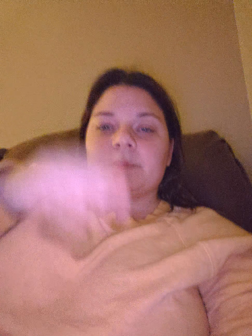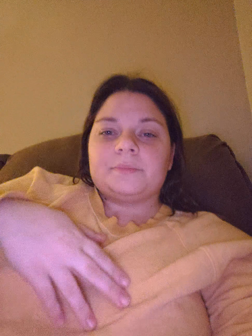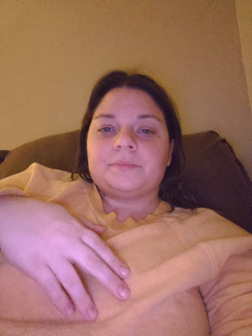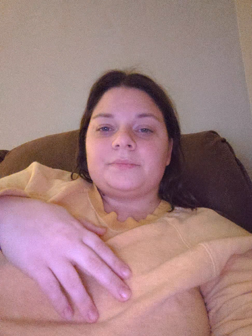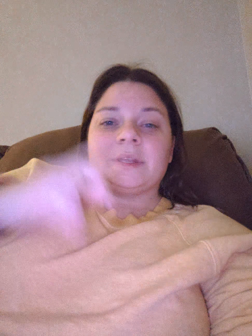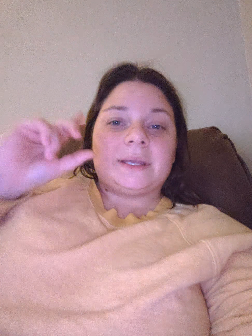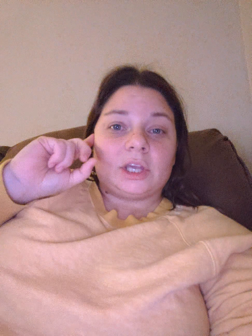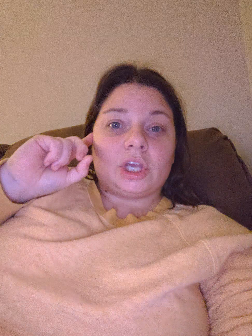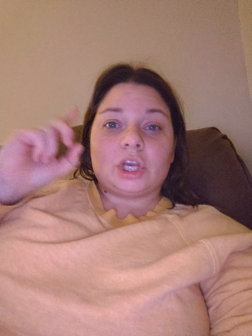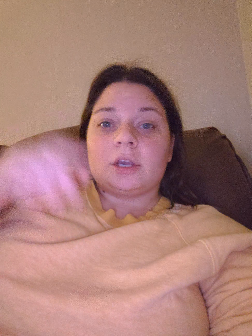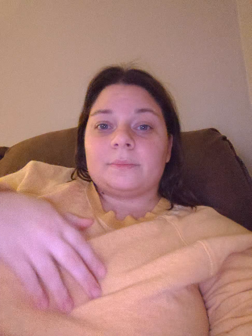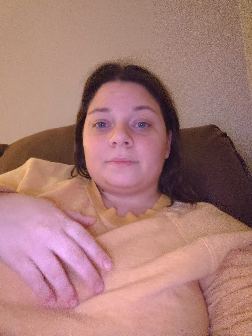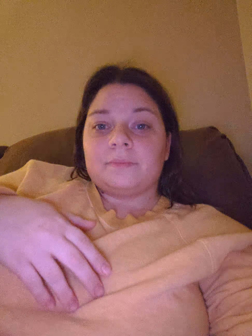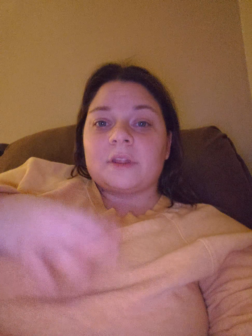ear